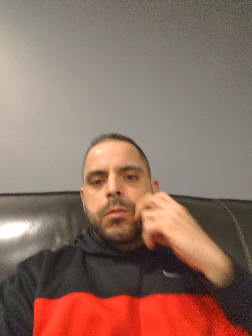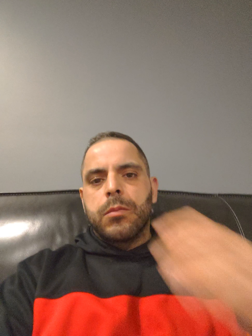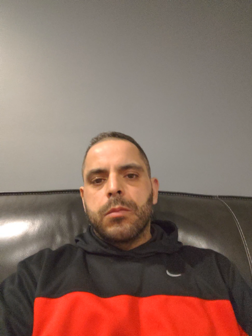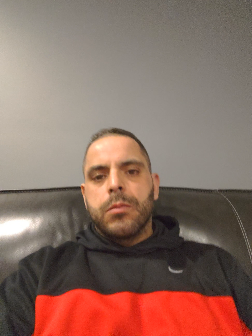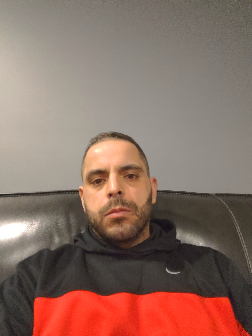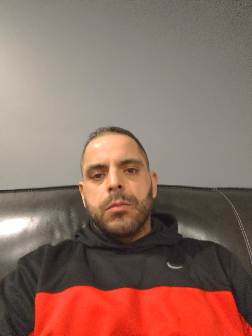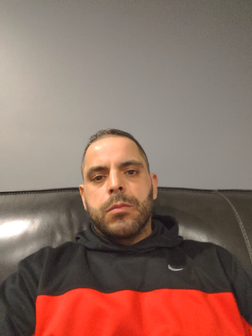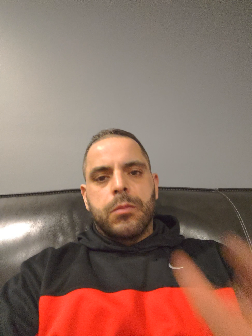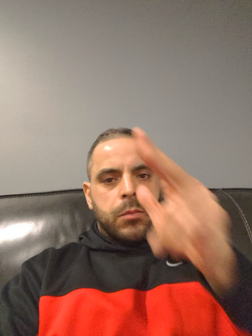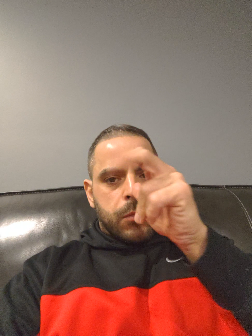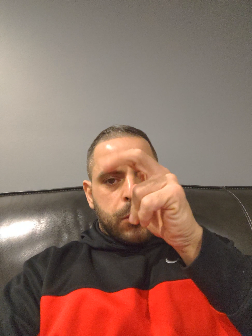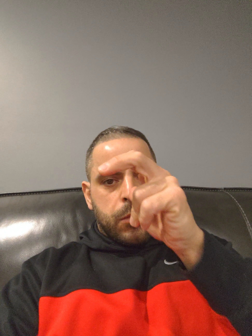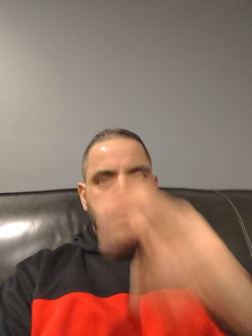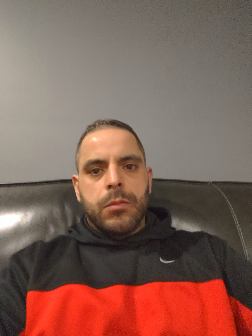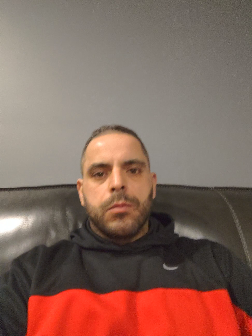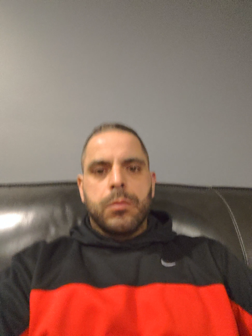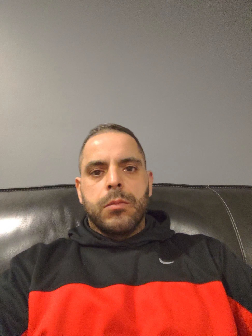bug